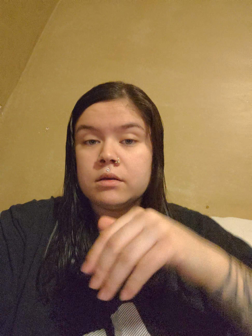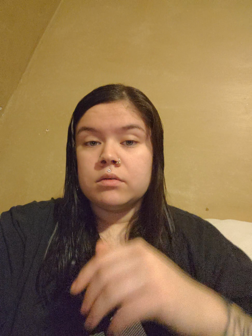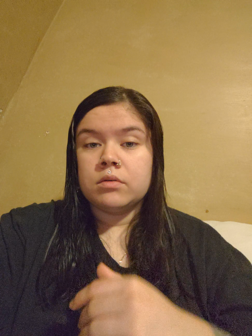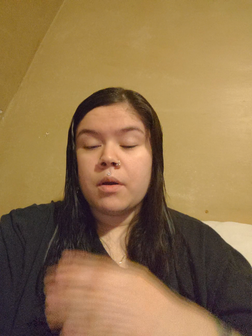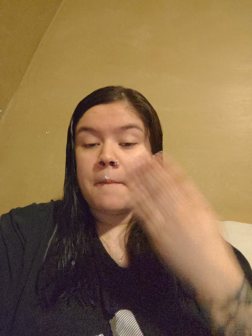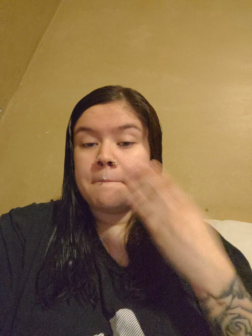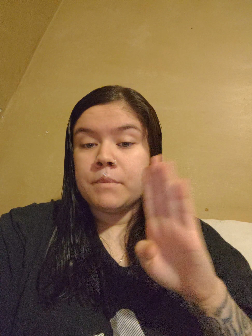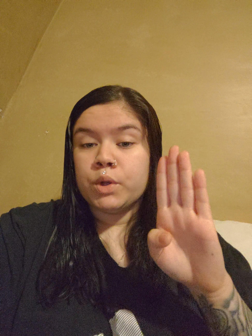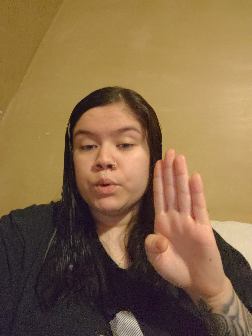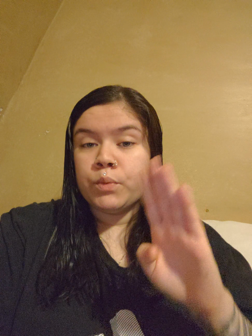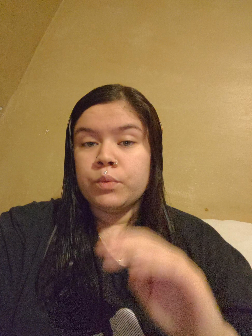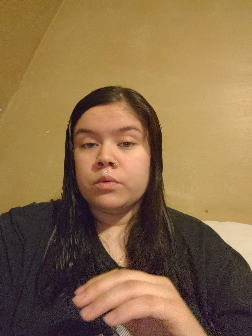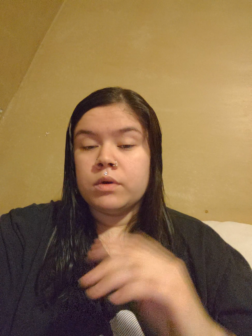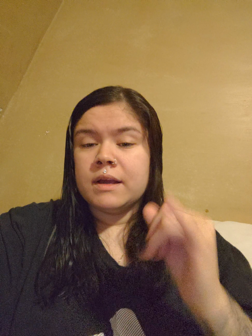blue